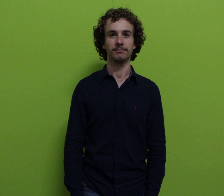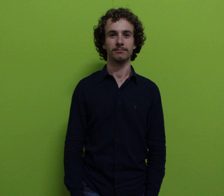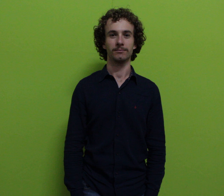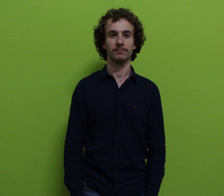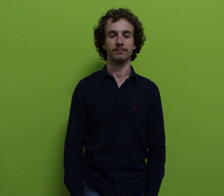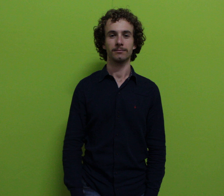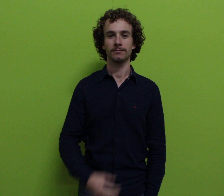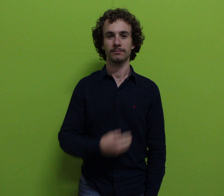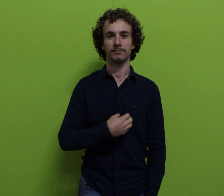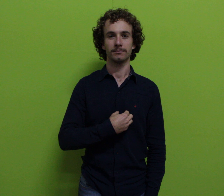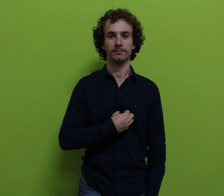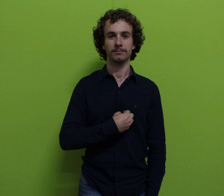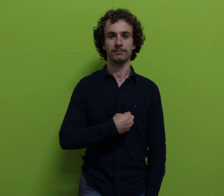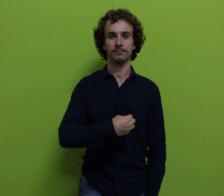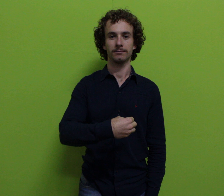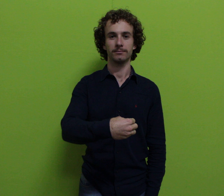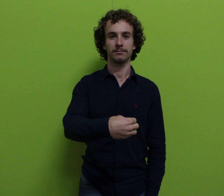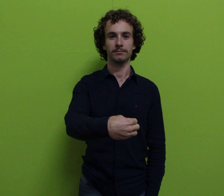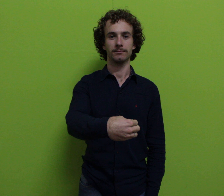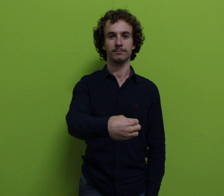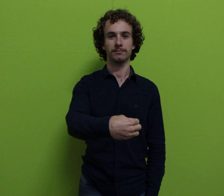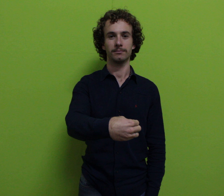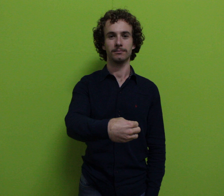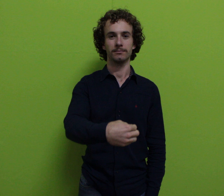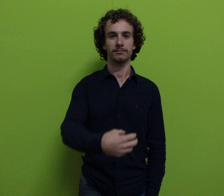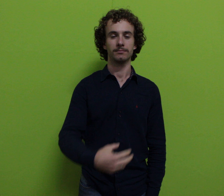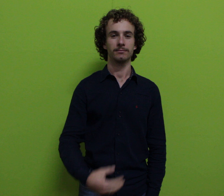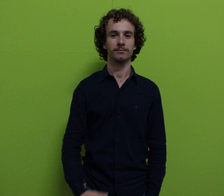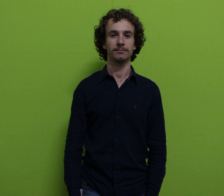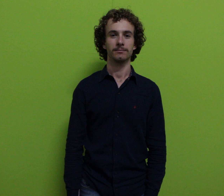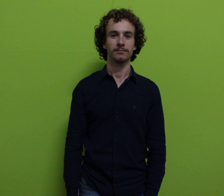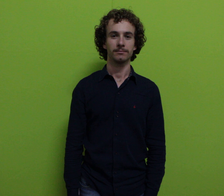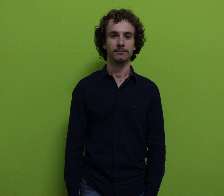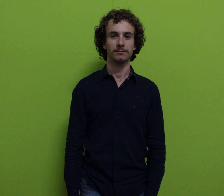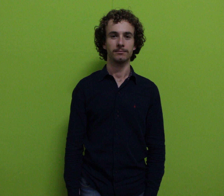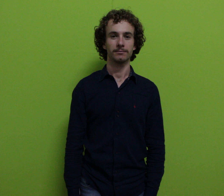filho